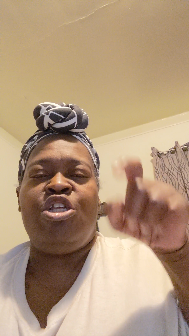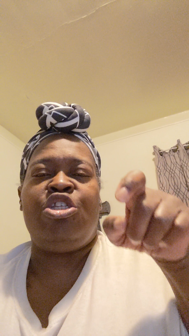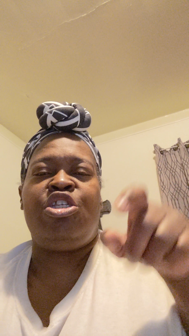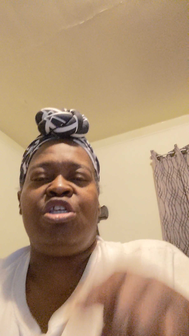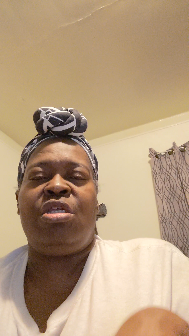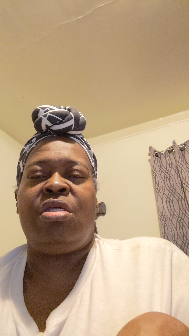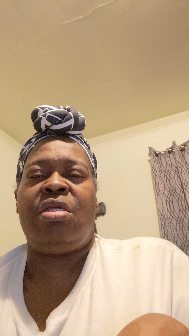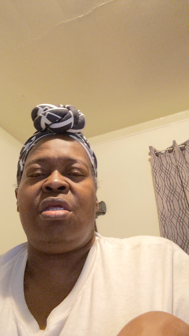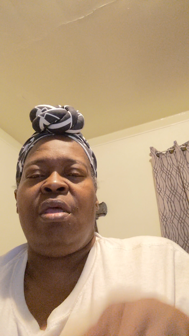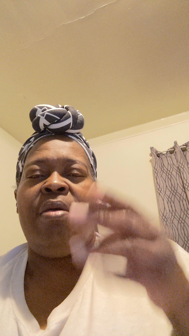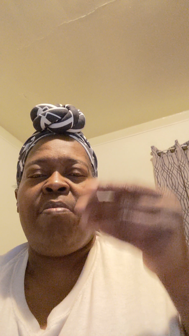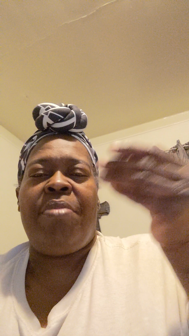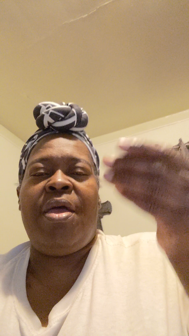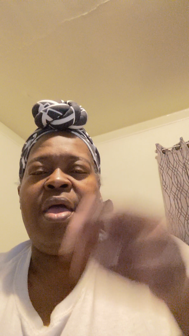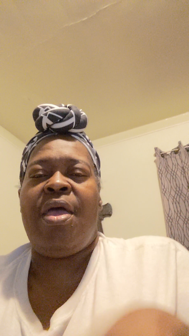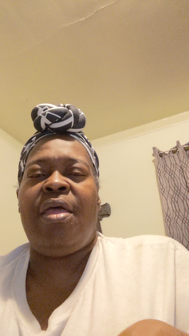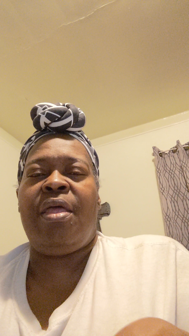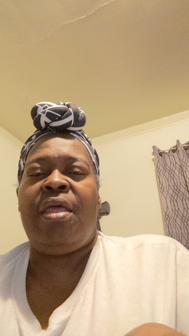buy